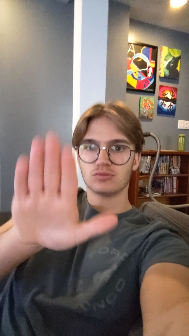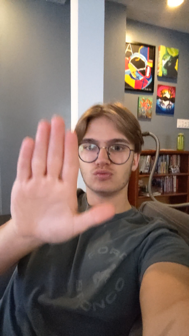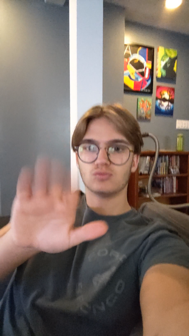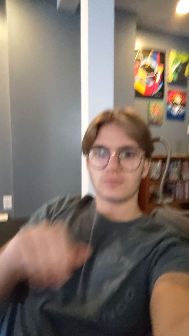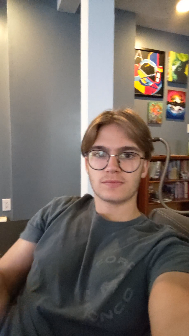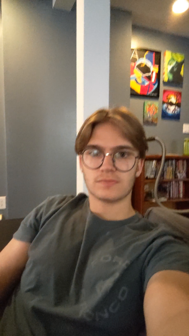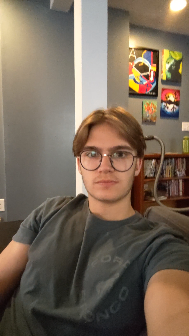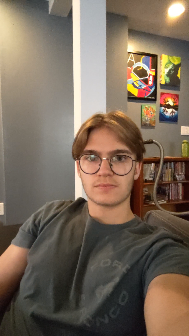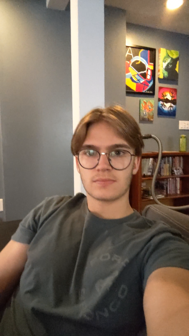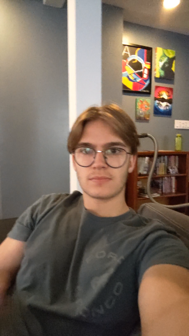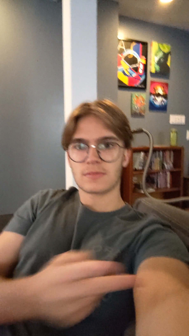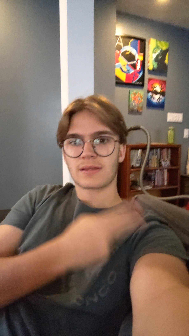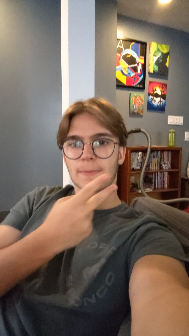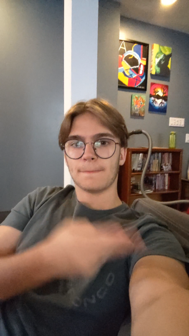sheep